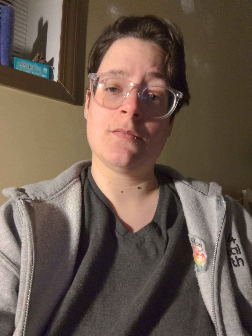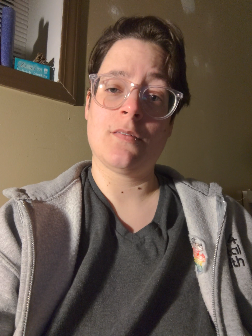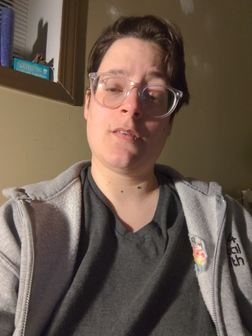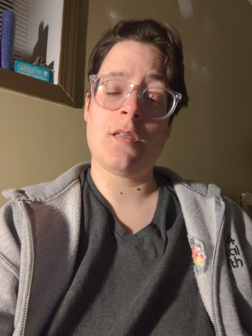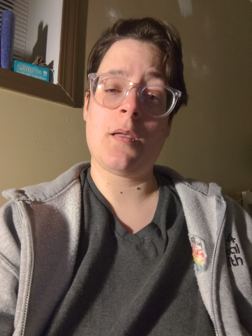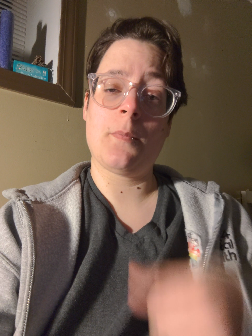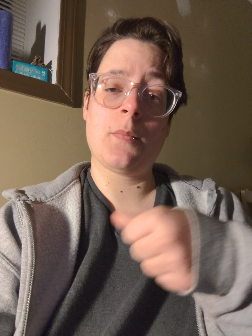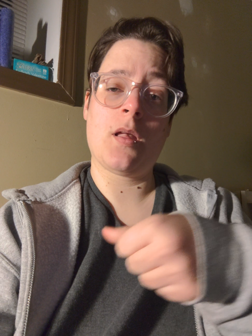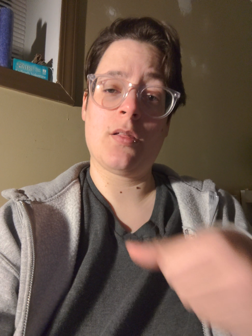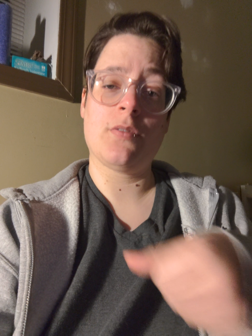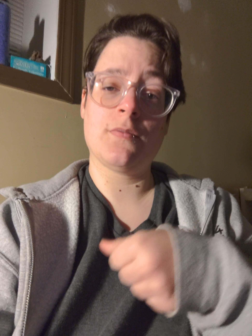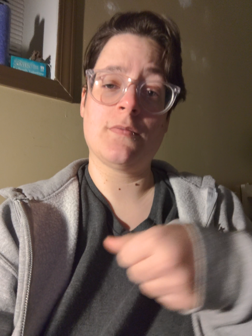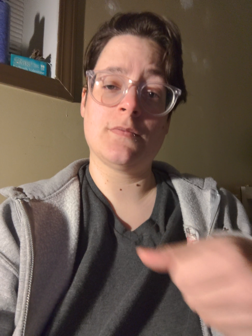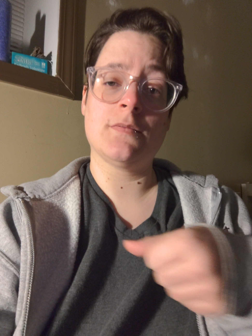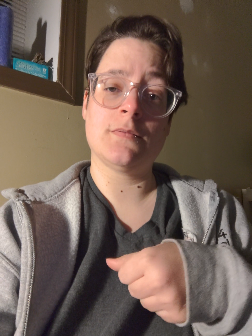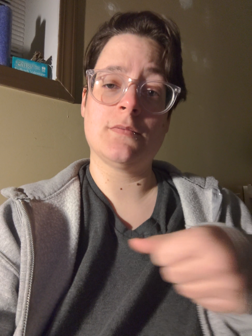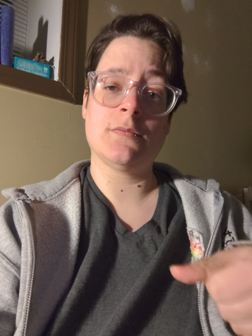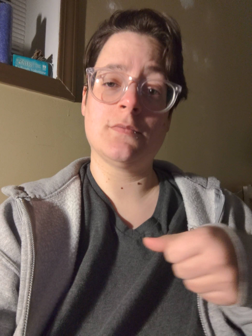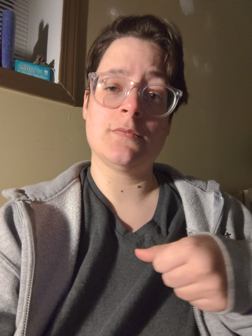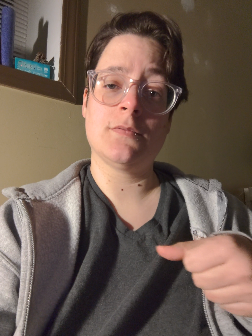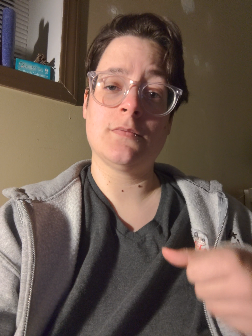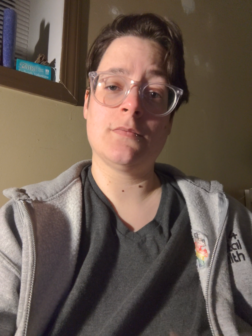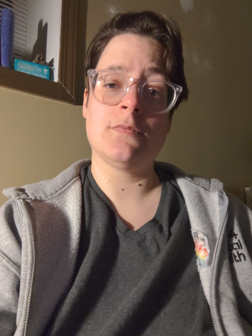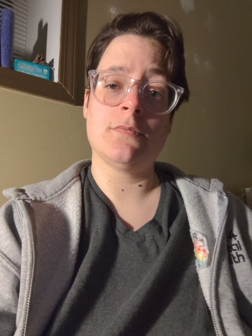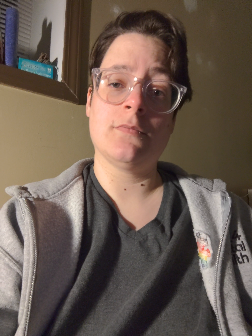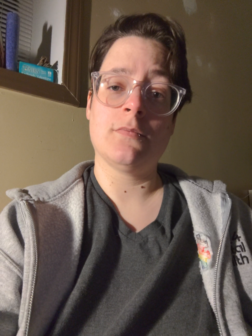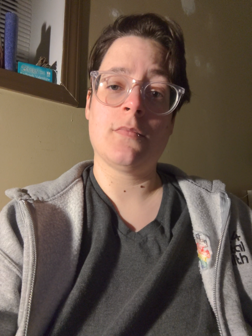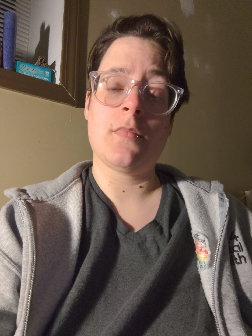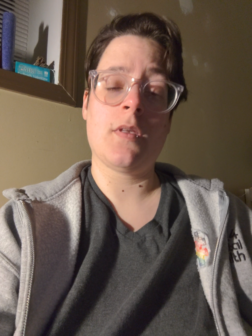puzzle